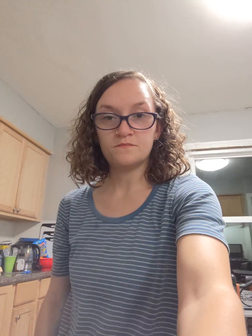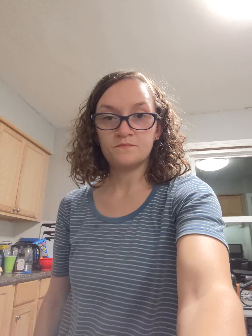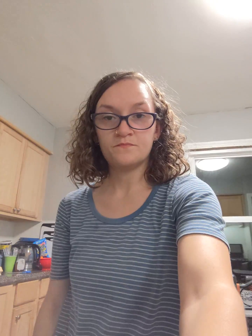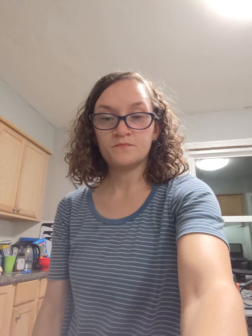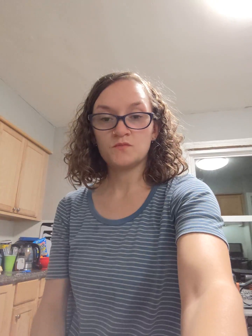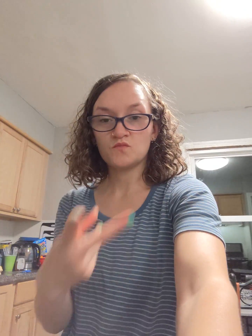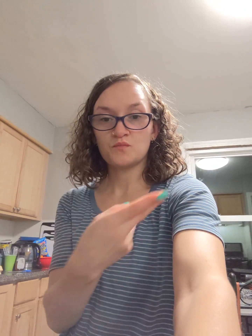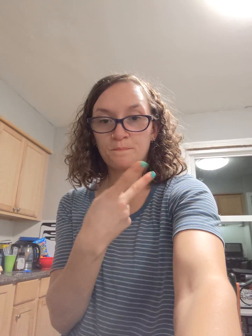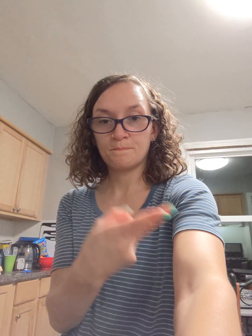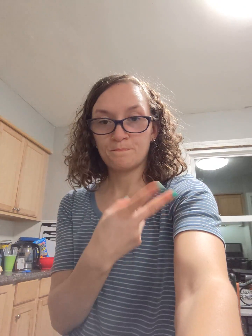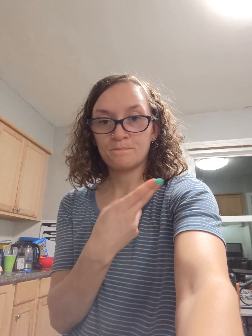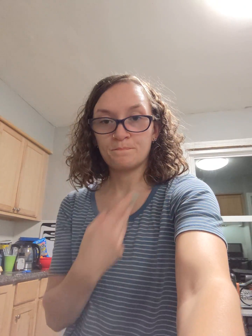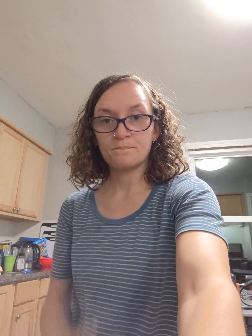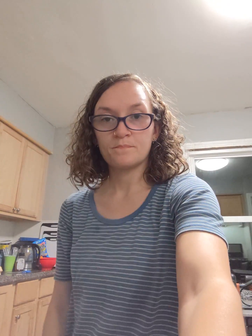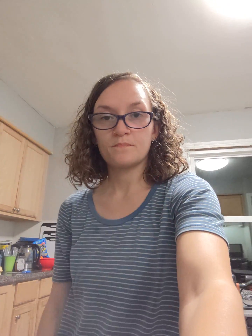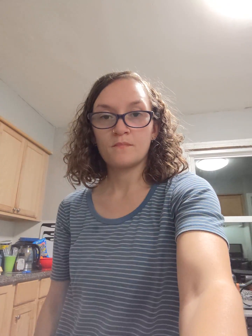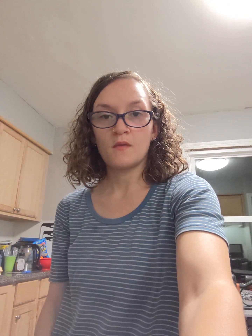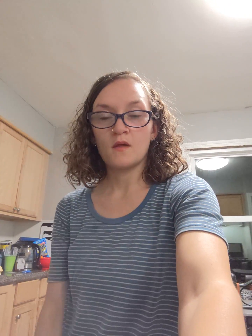sheep